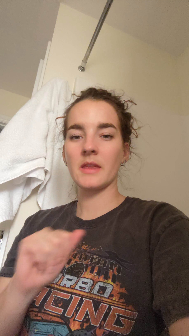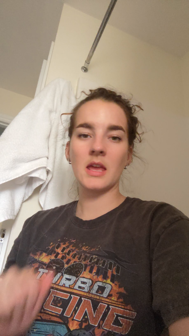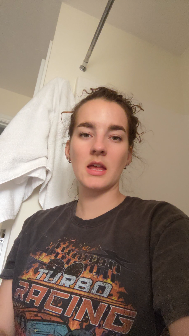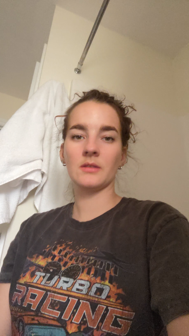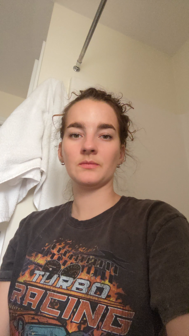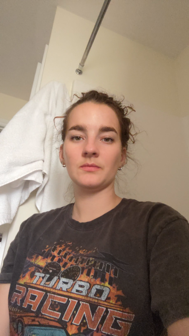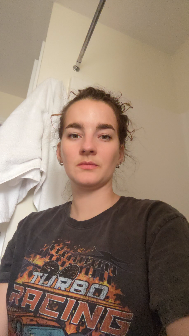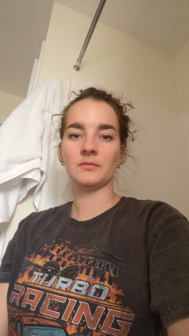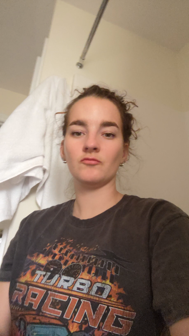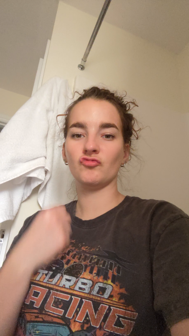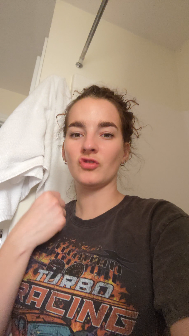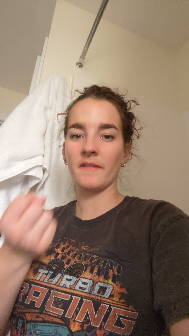drive